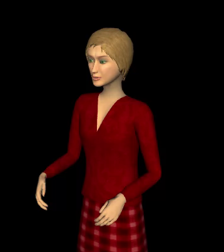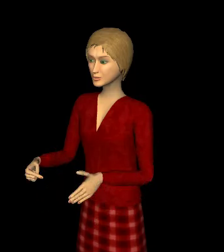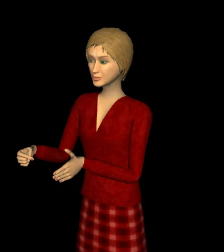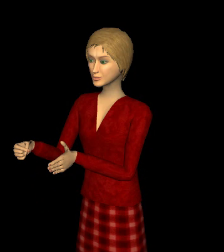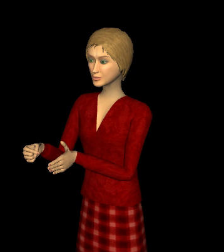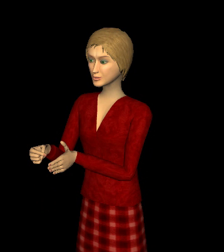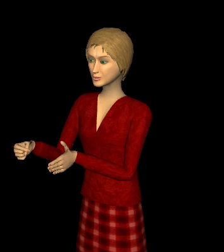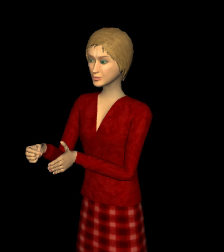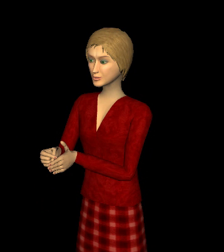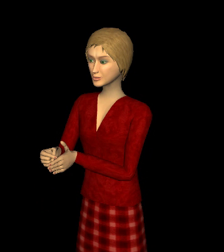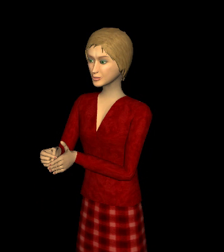متى